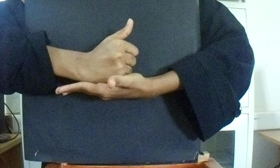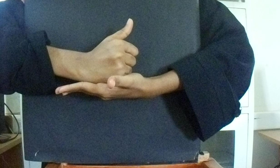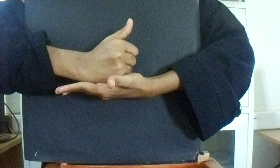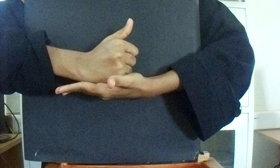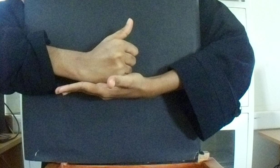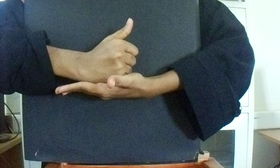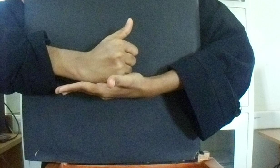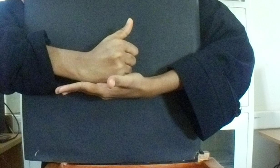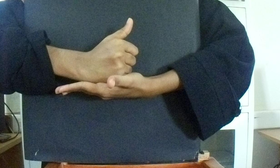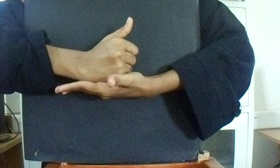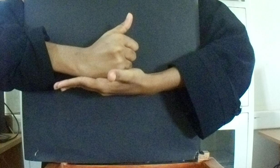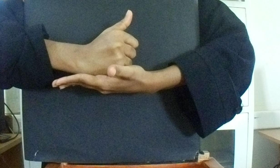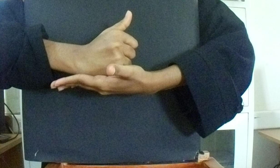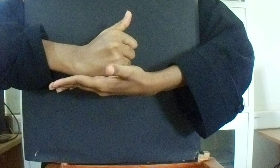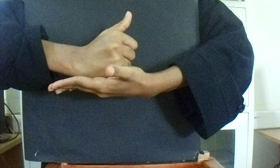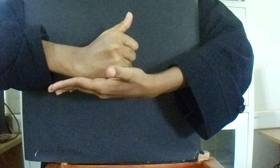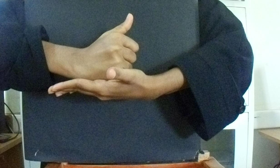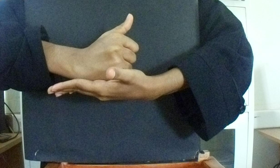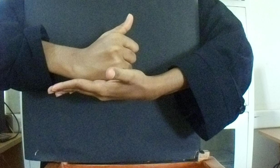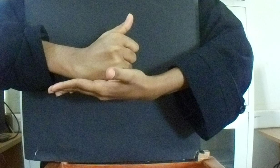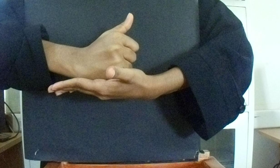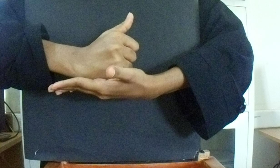help